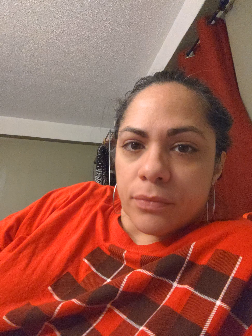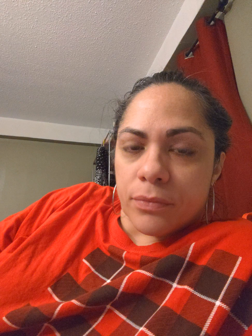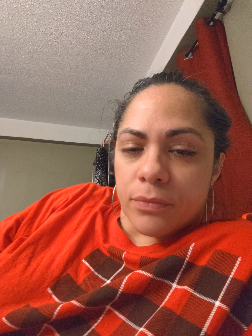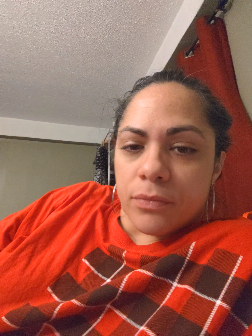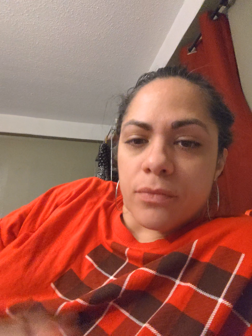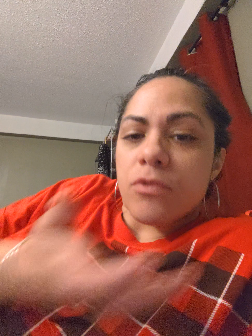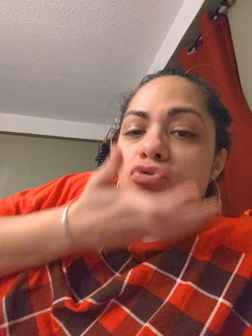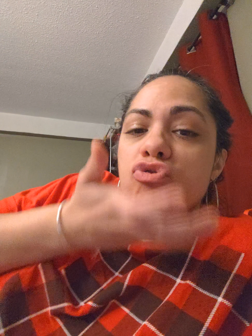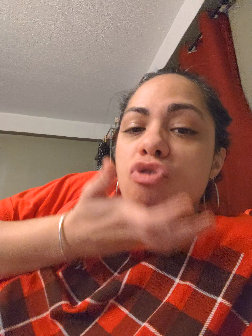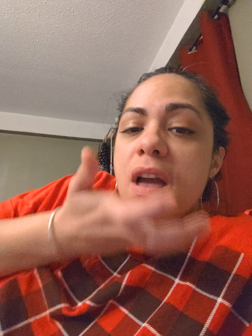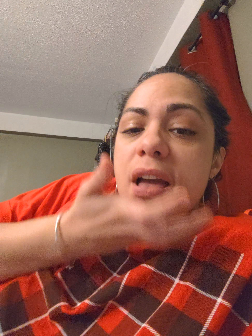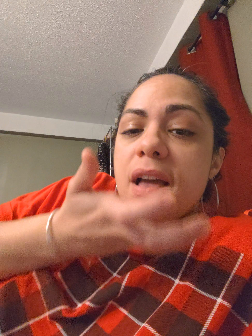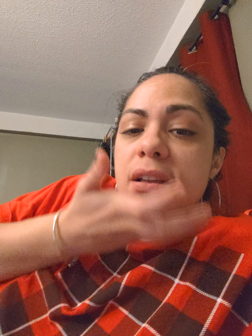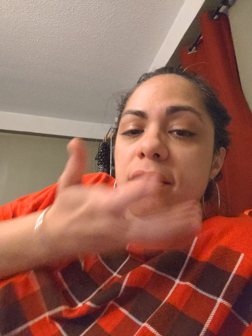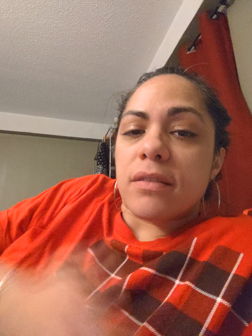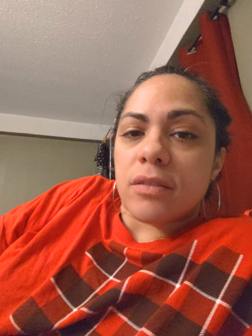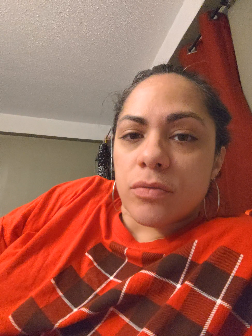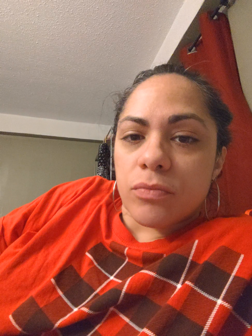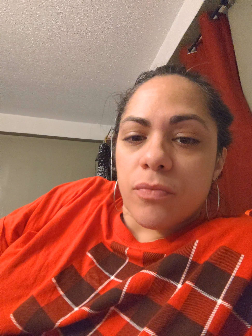grass